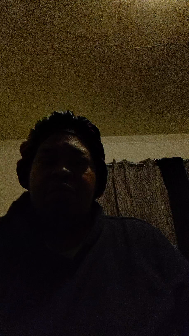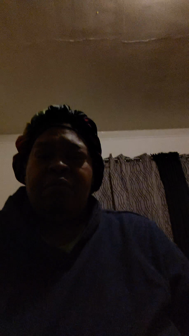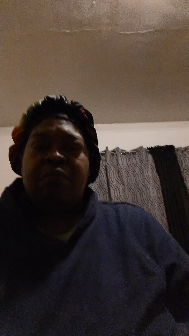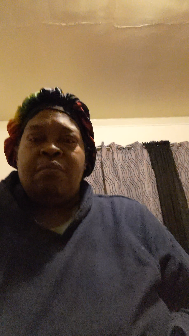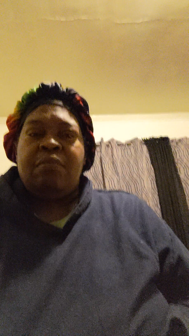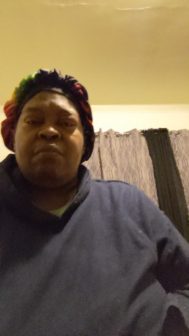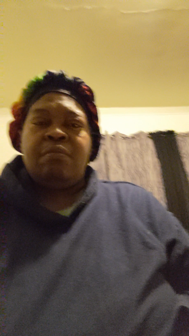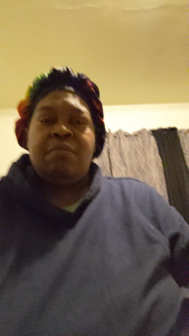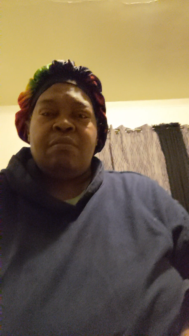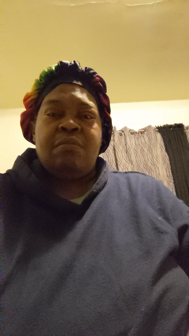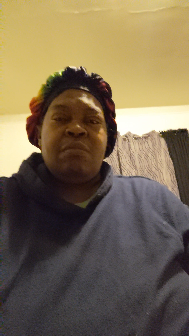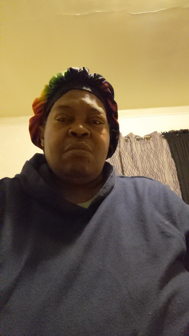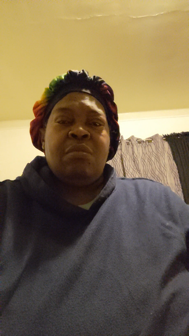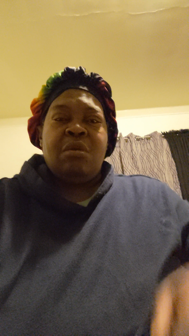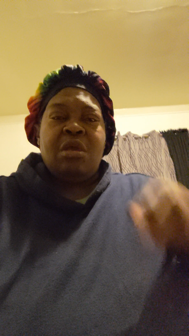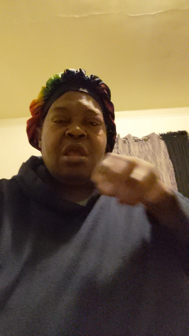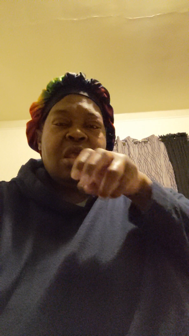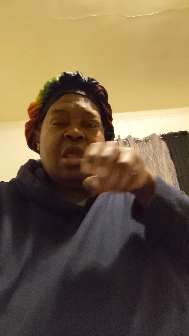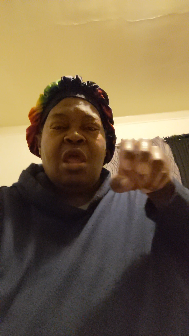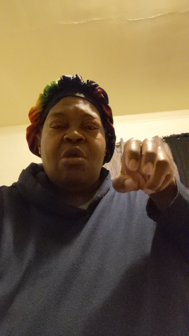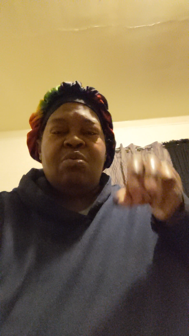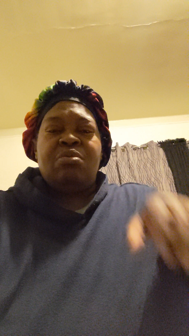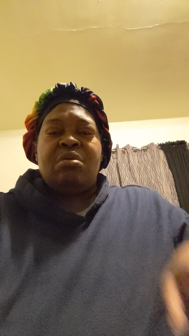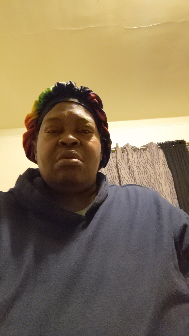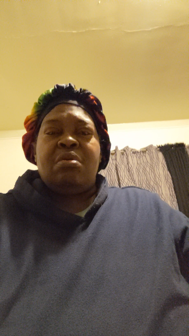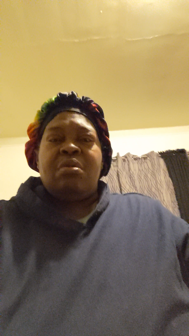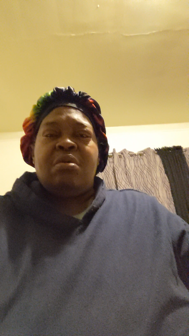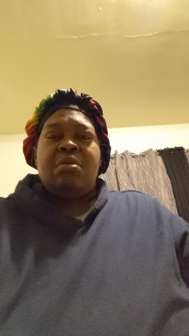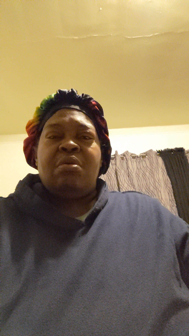couch